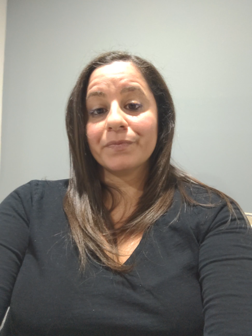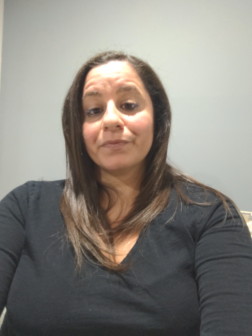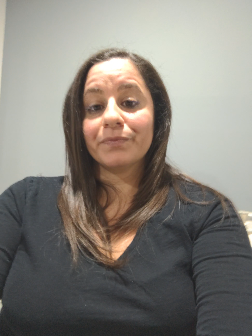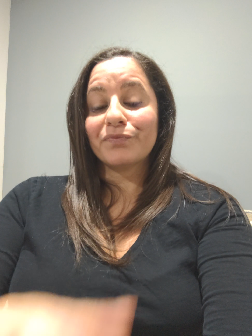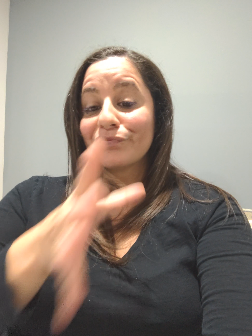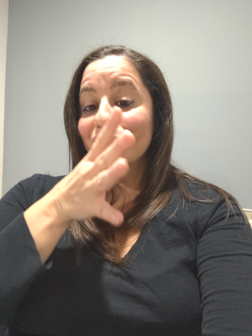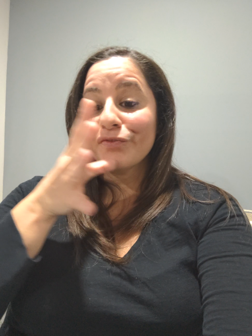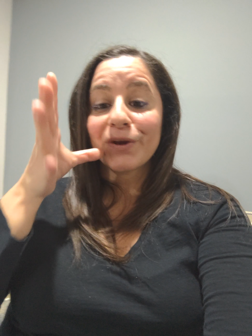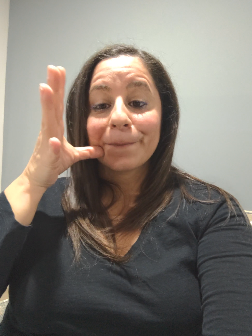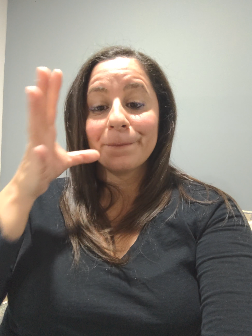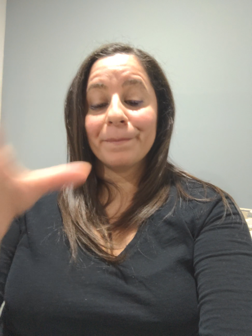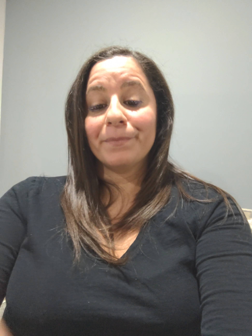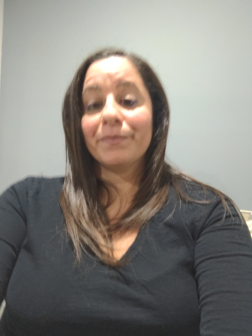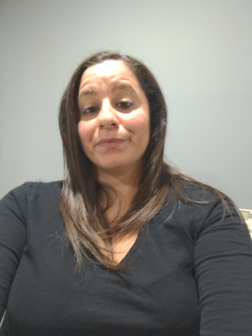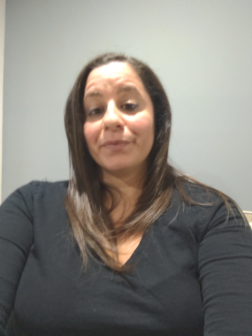farm